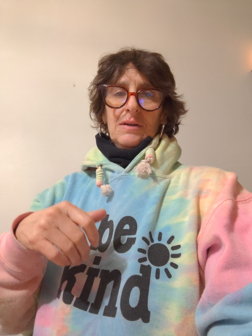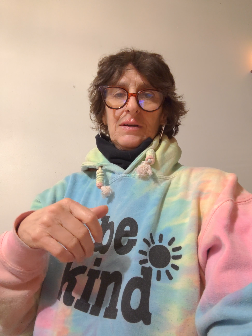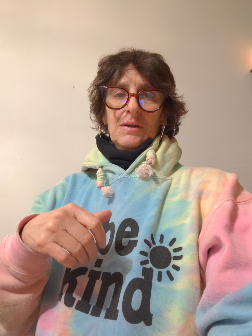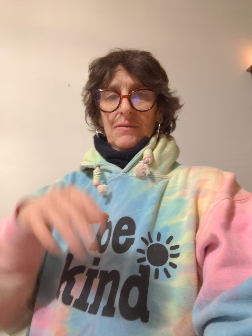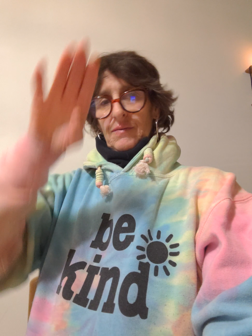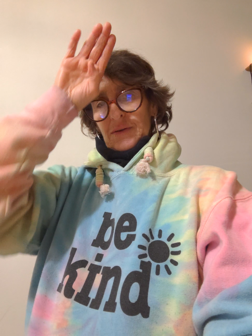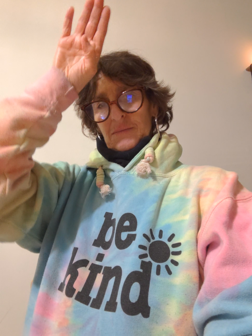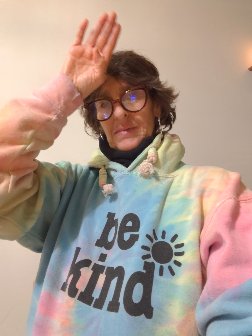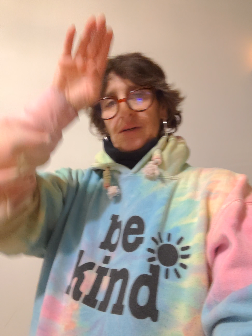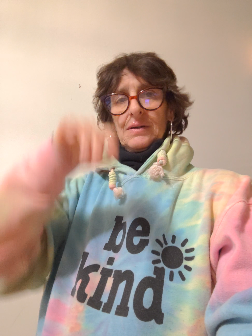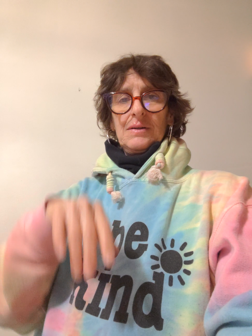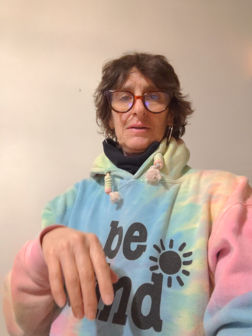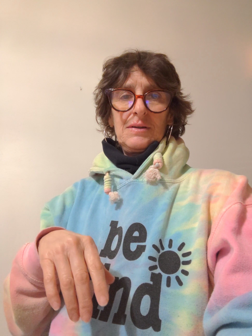fireman